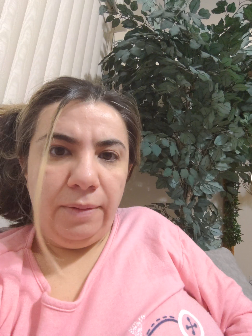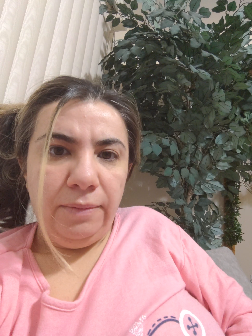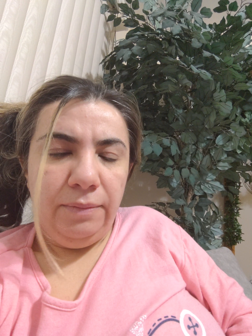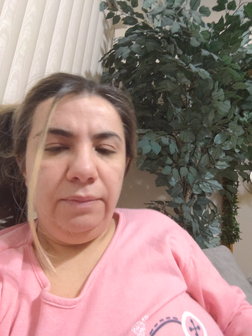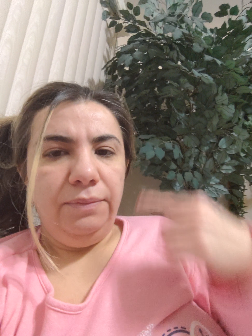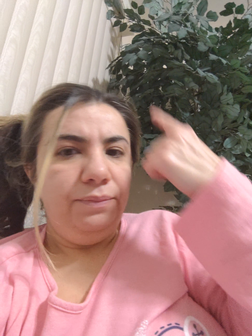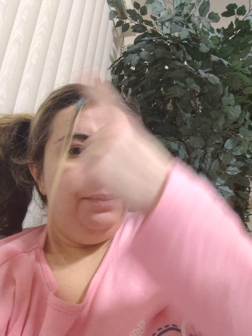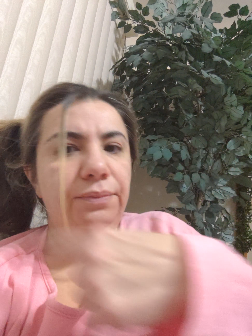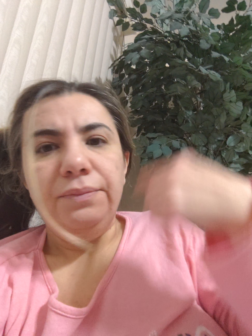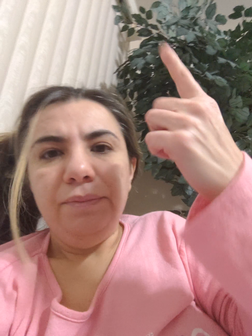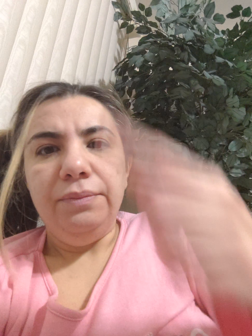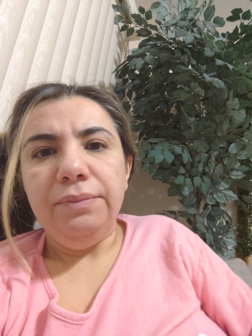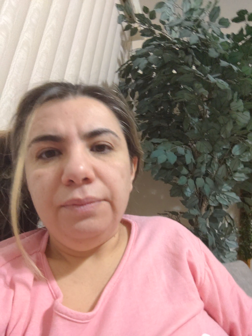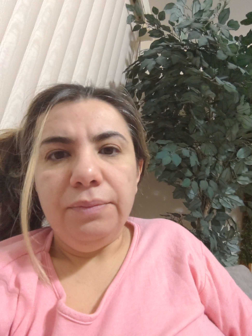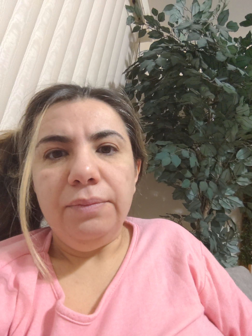look